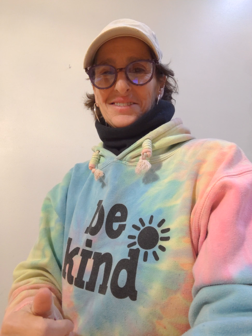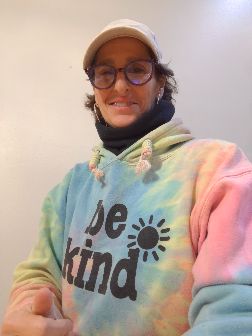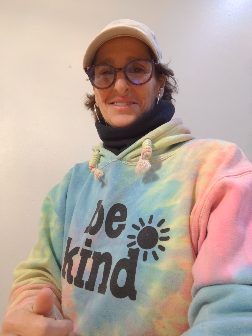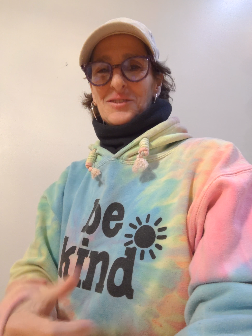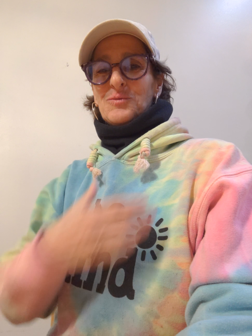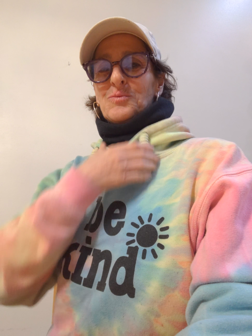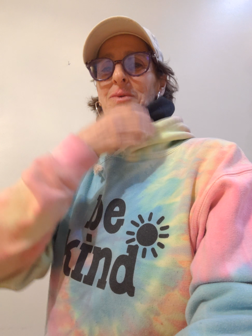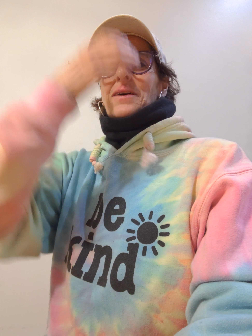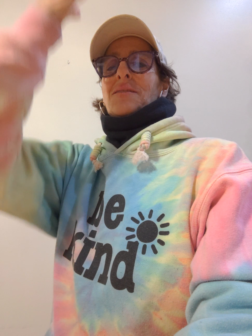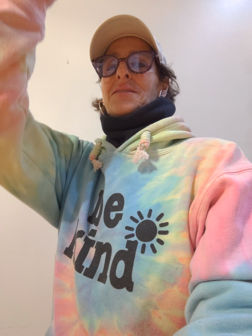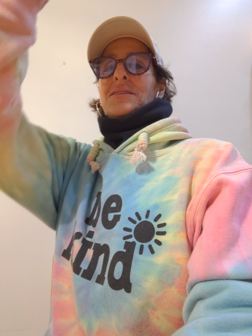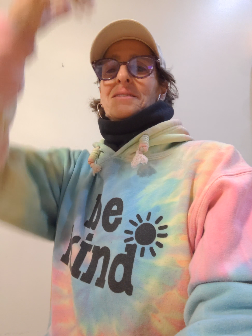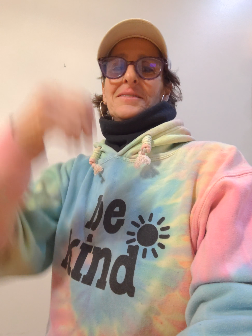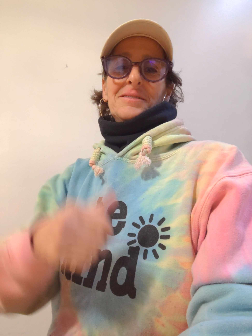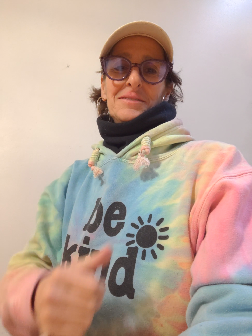giraffe